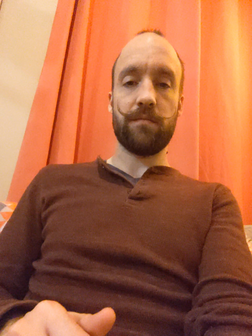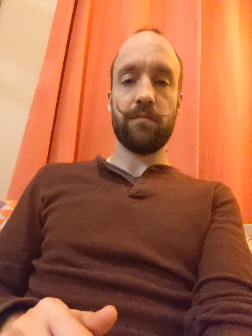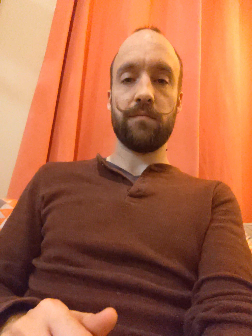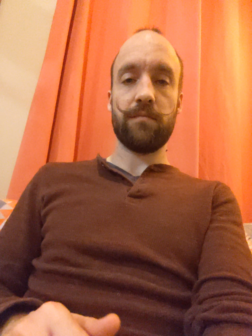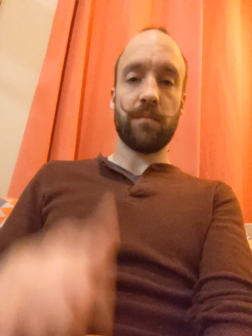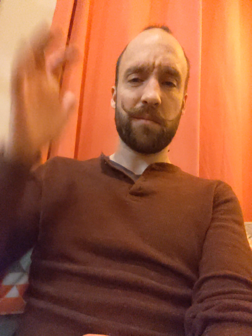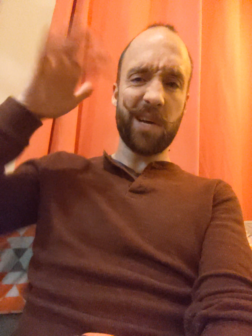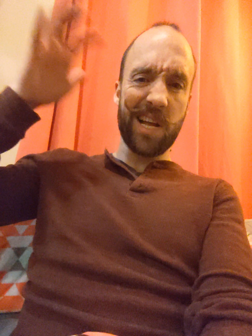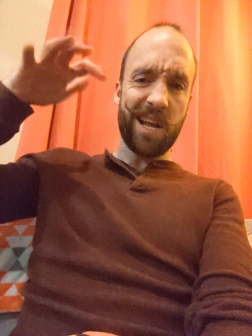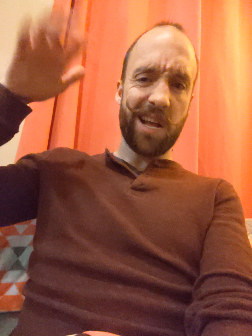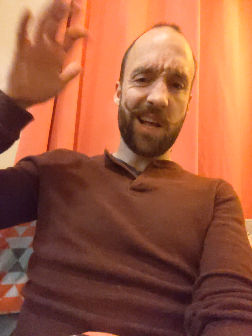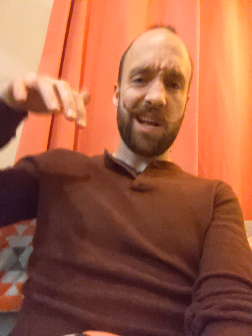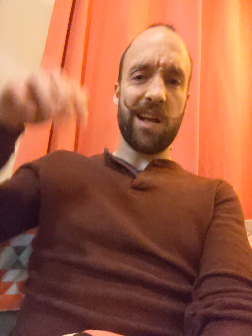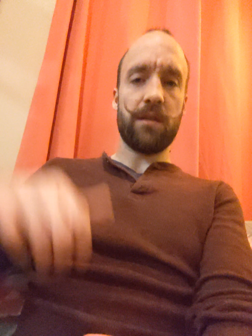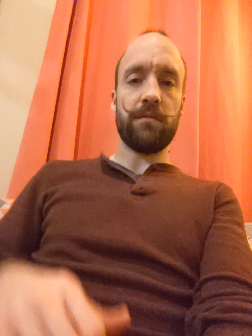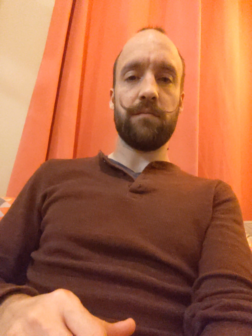rain